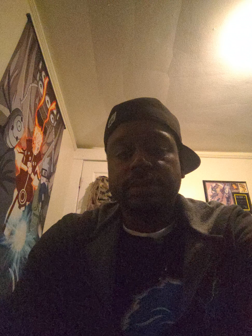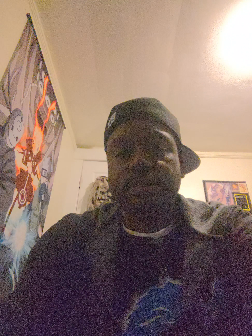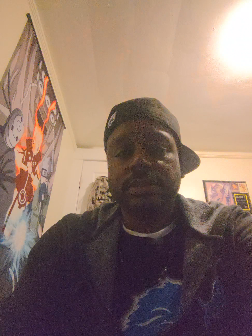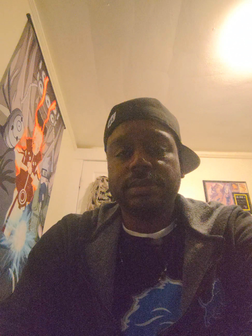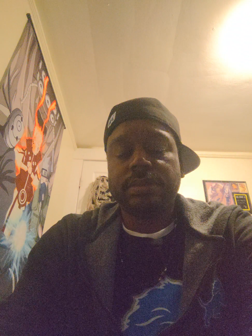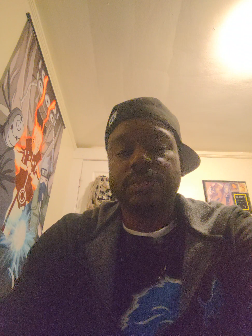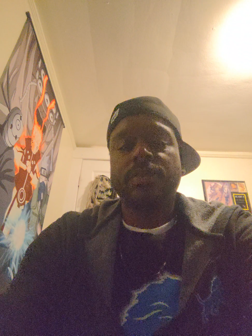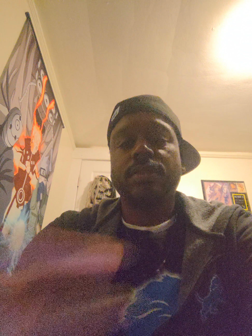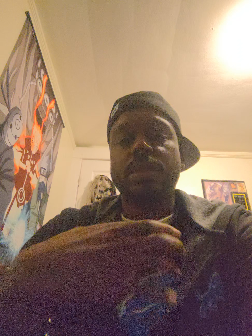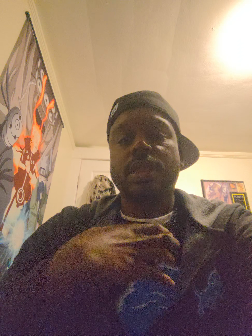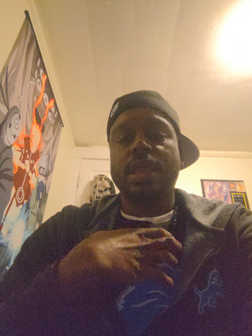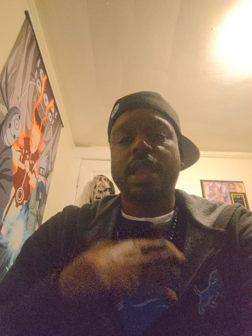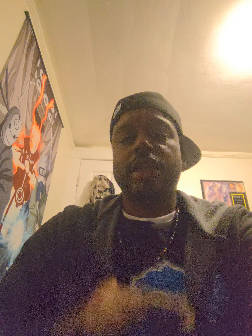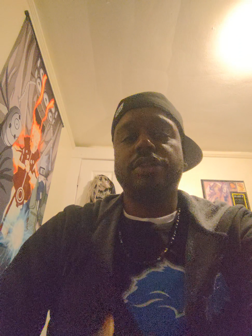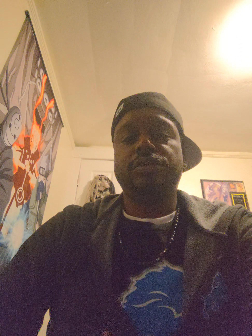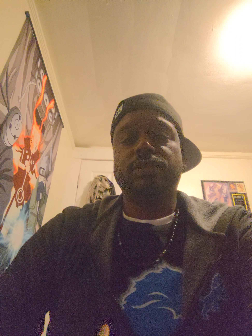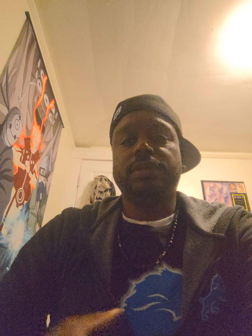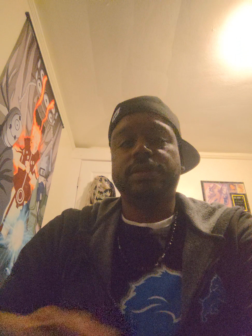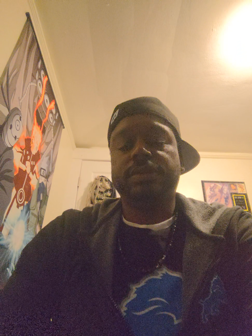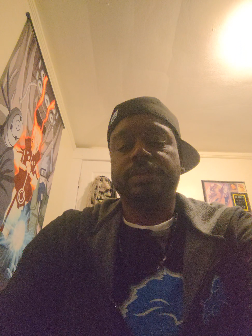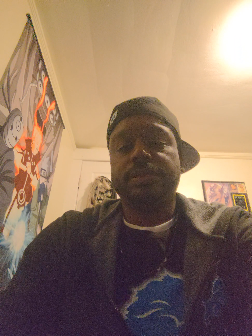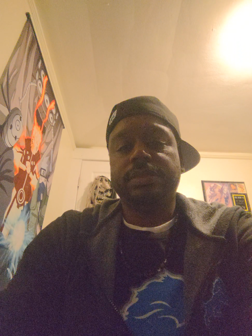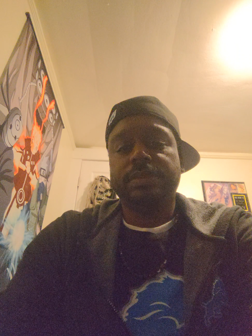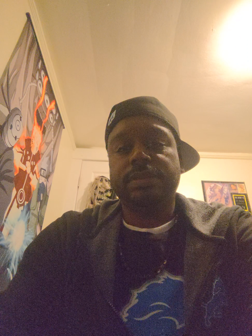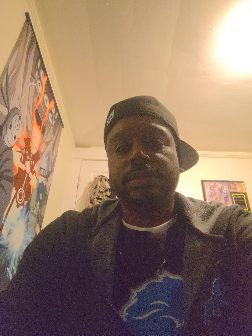hungry